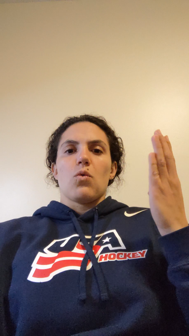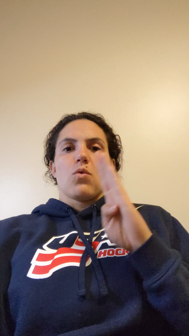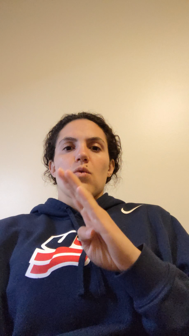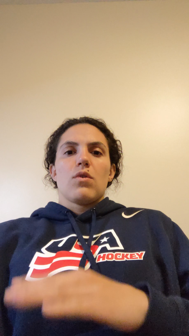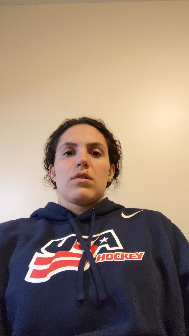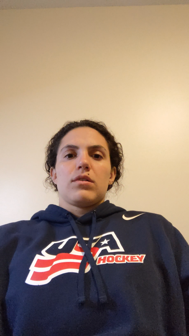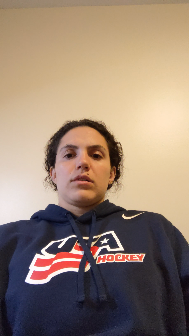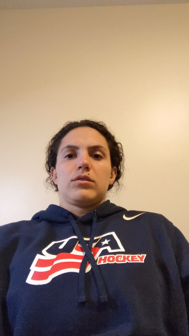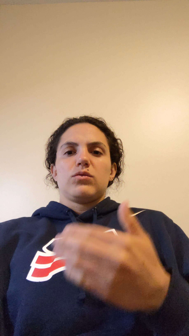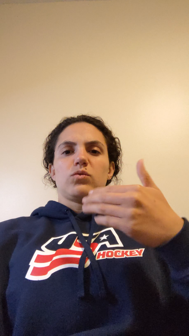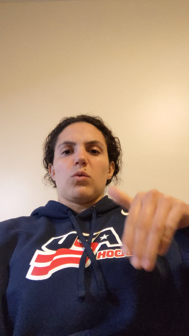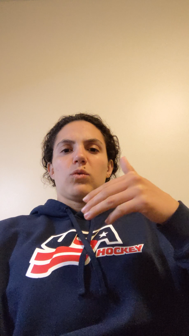shorts